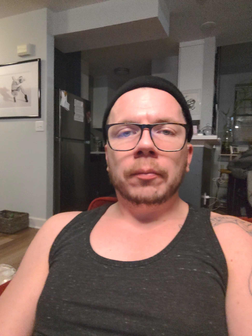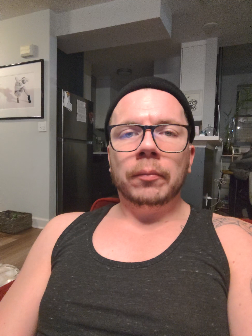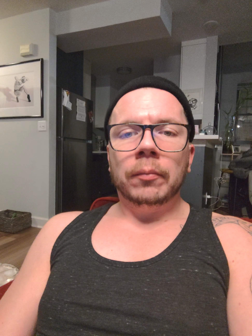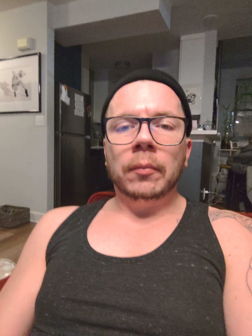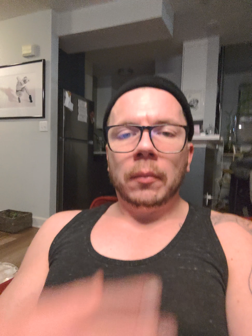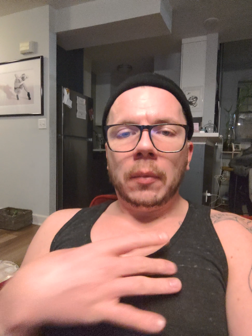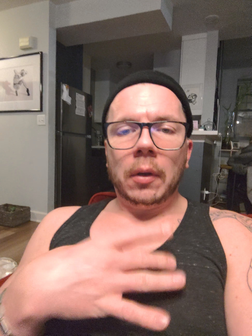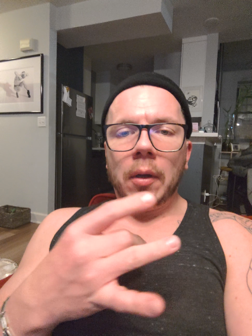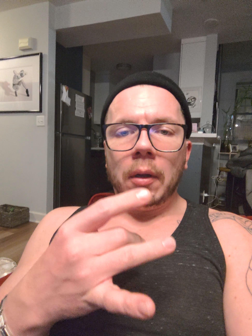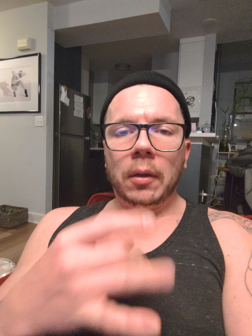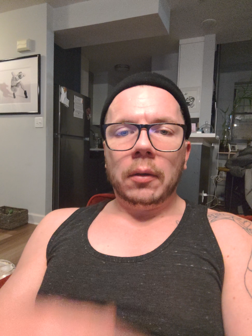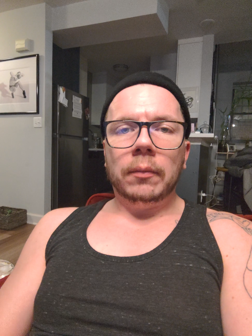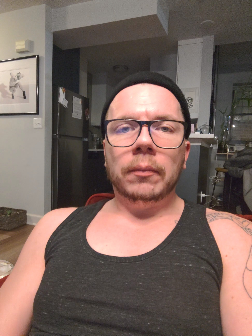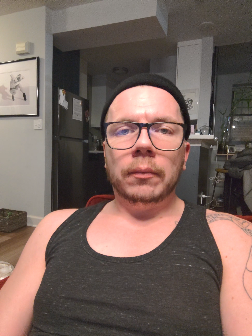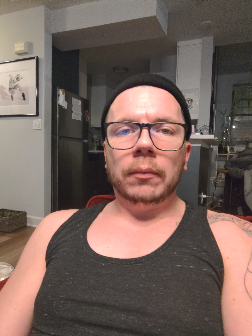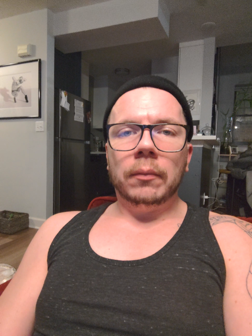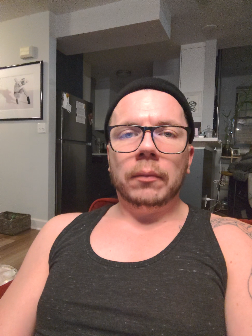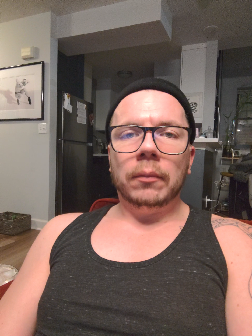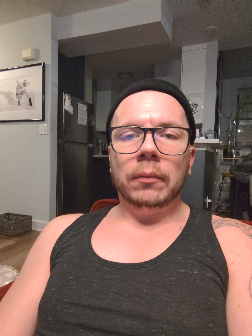like